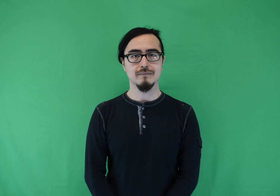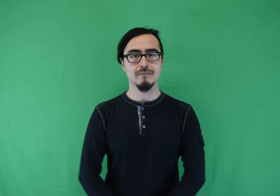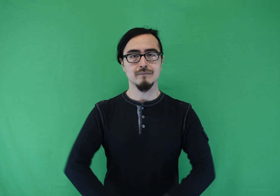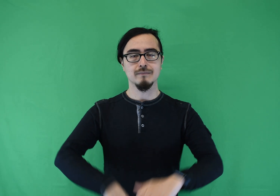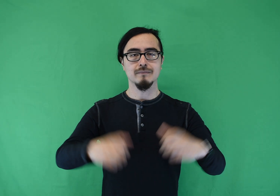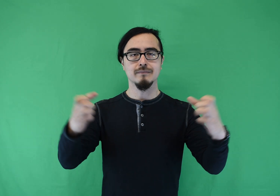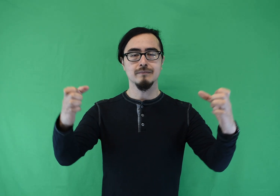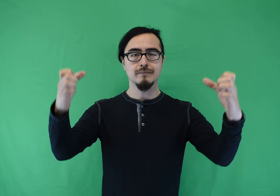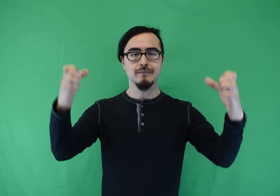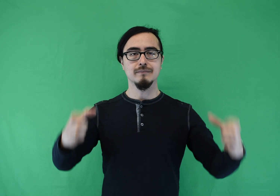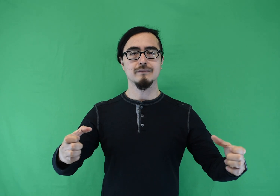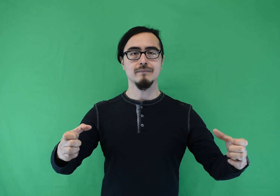estar